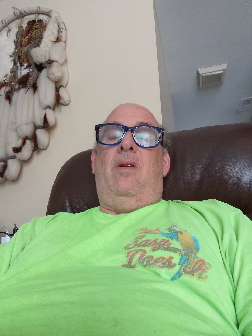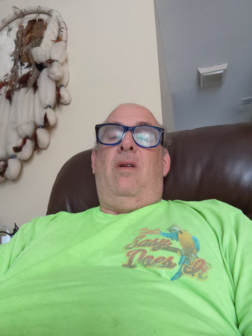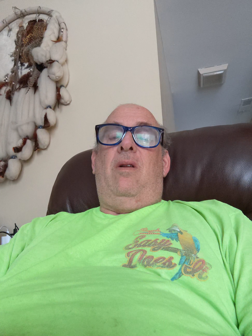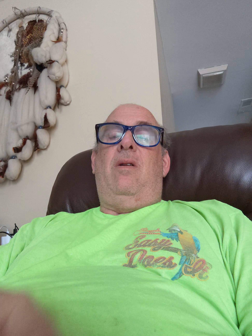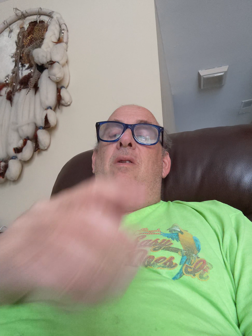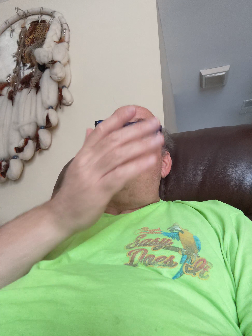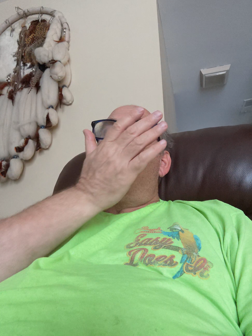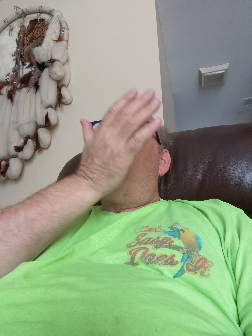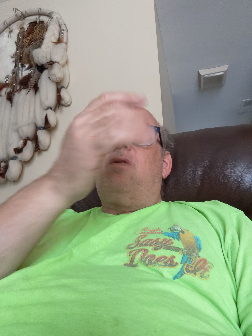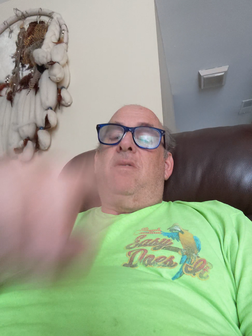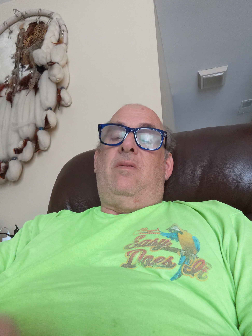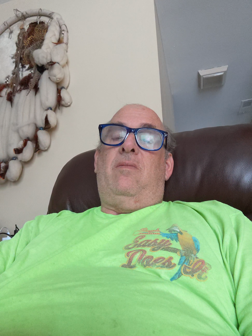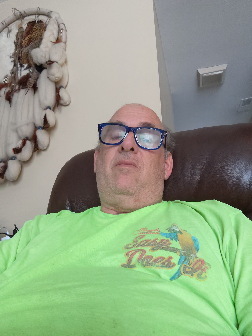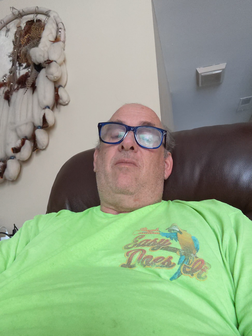grass